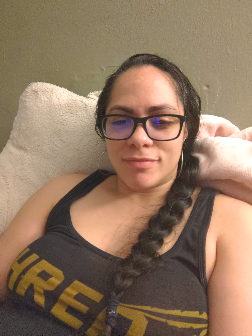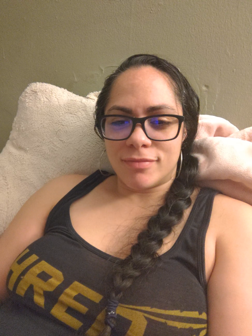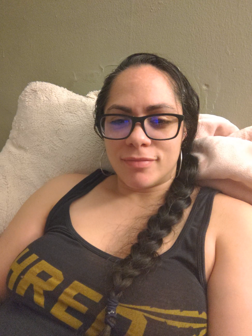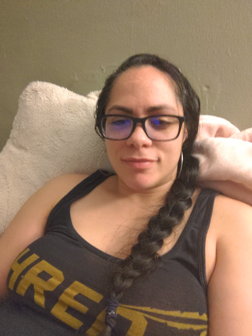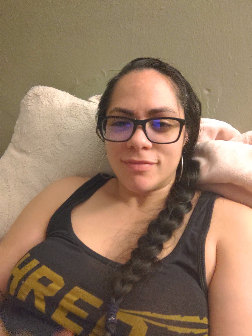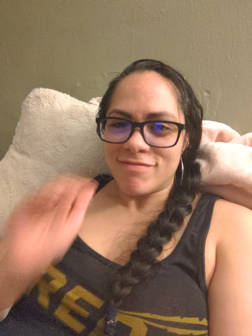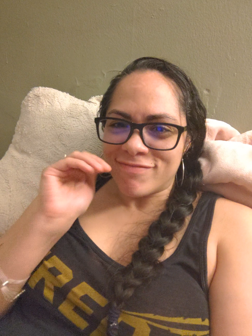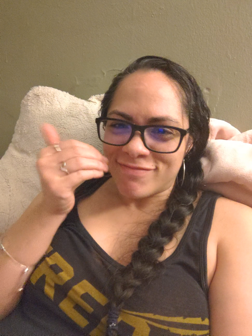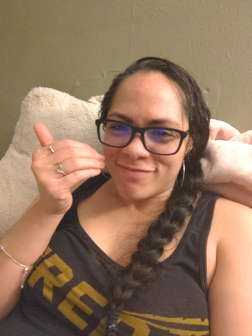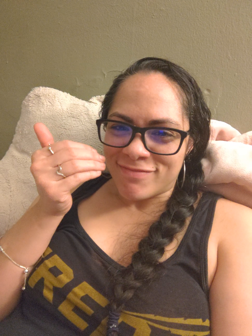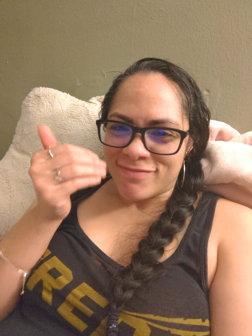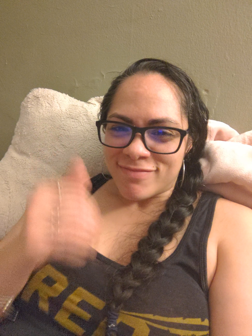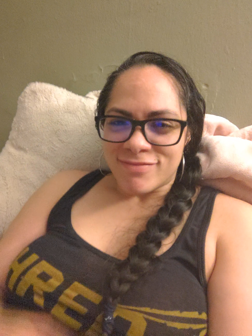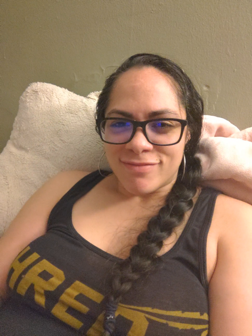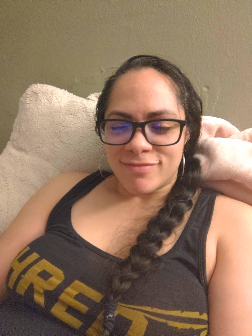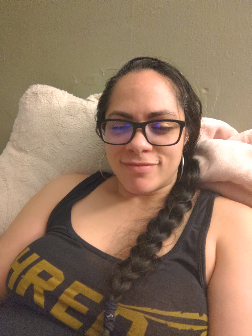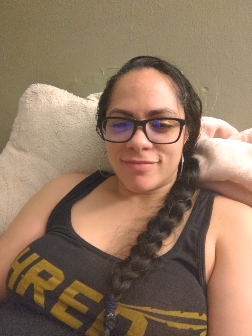smile